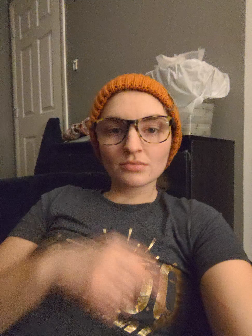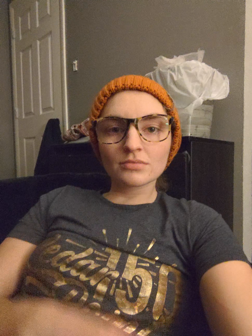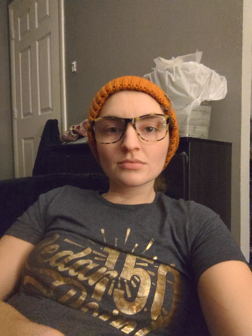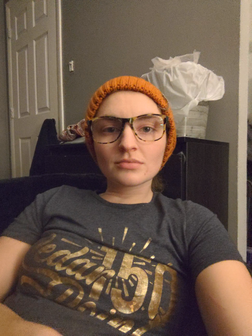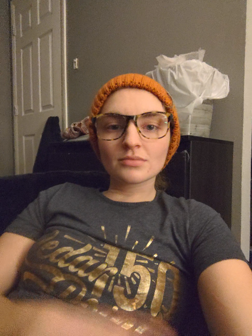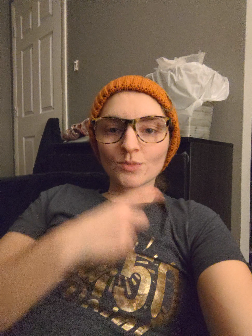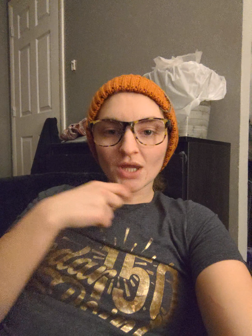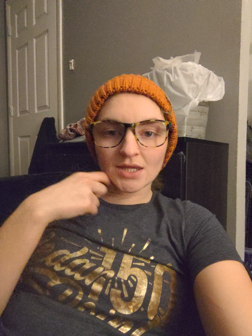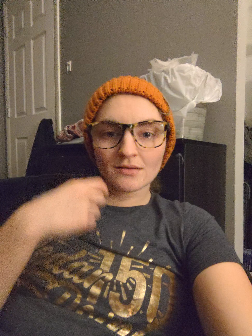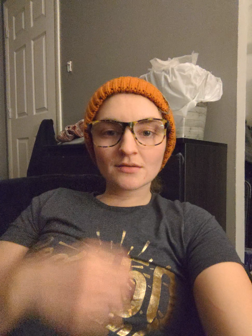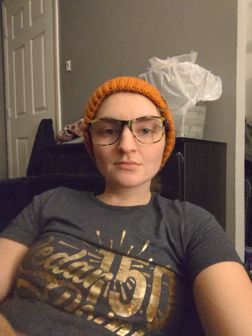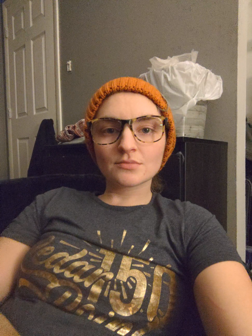dry